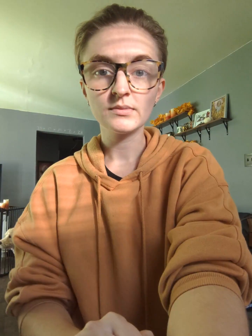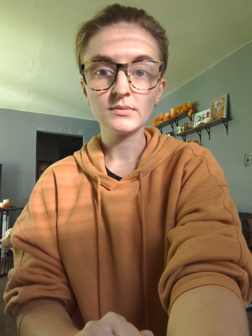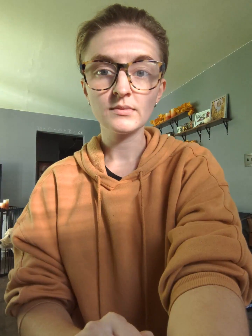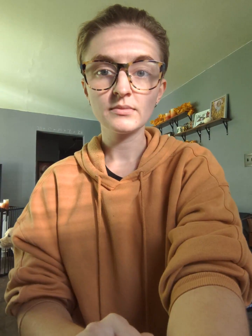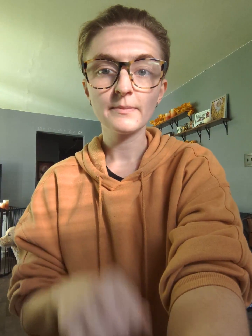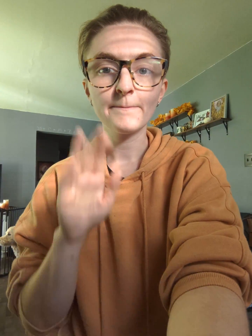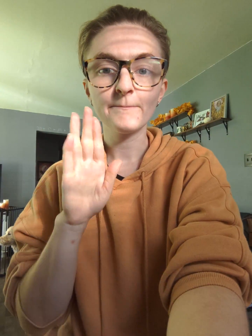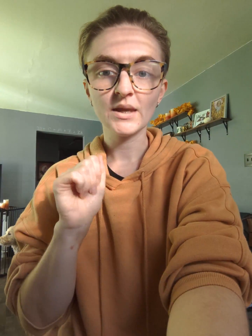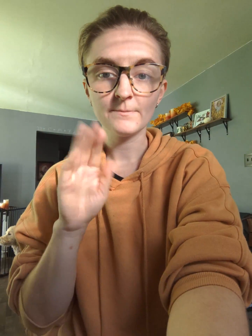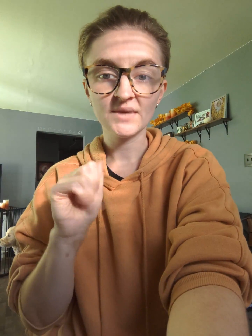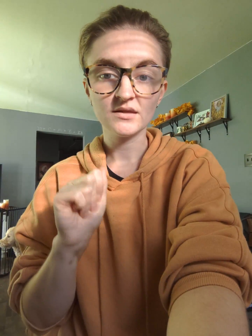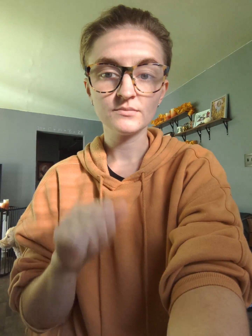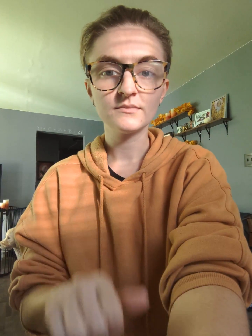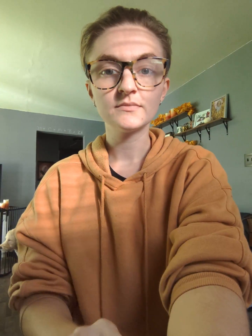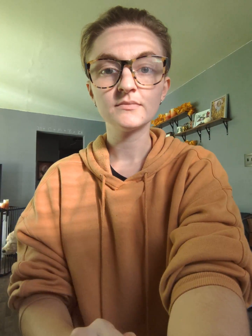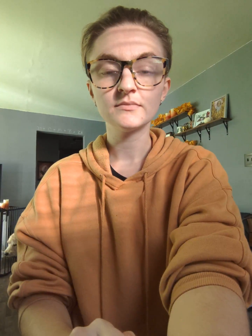baa baa